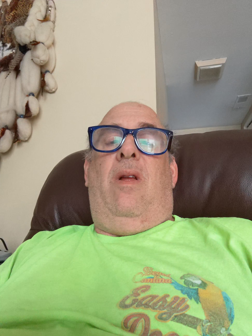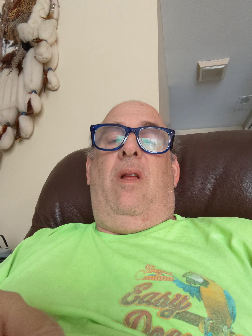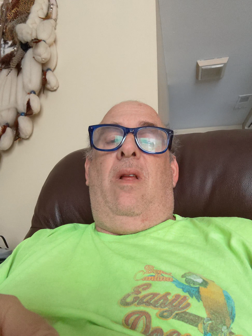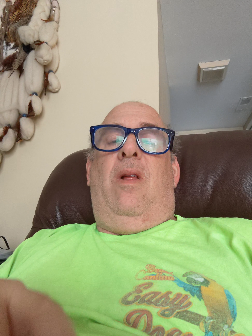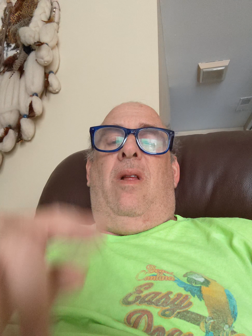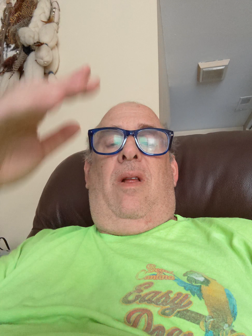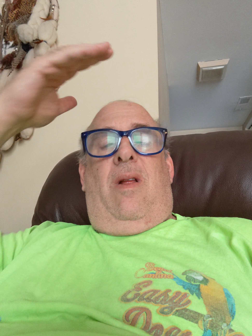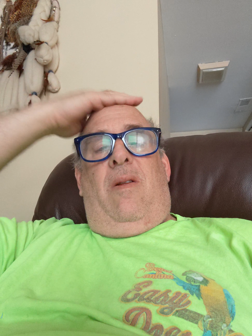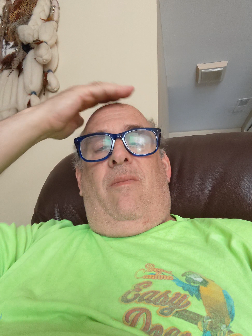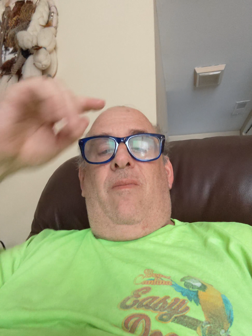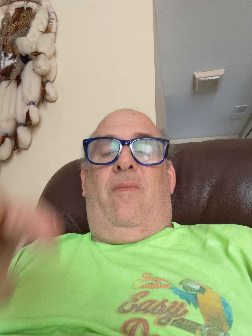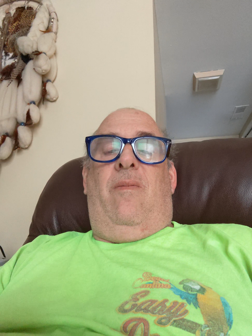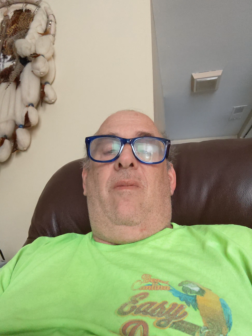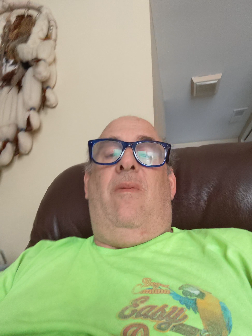hat